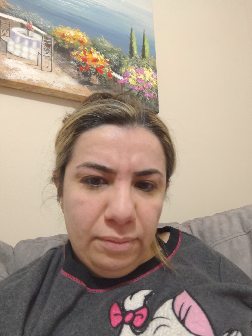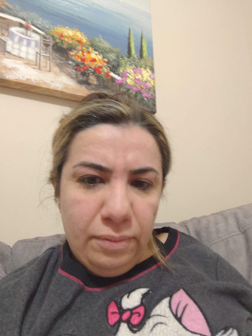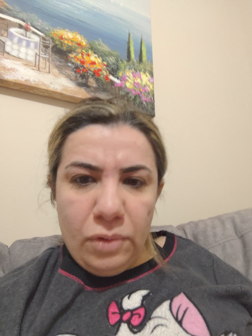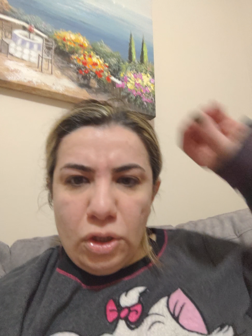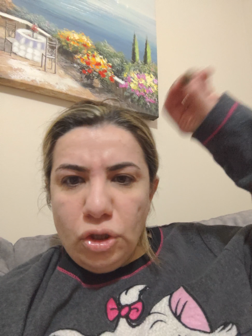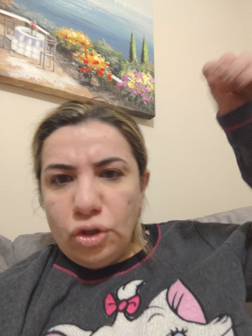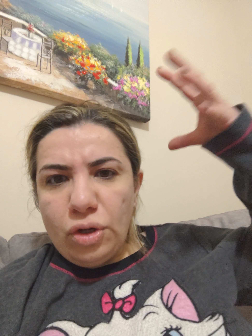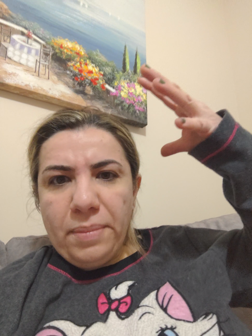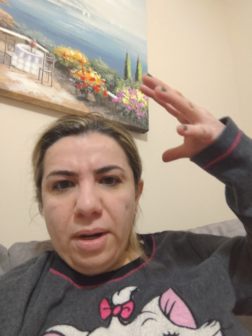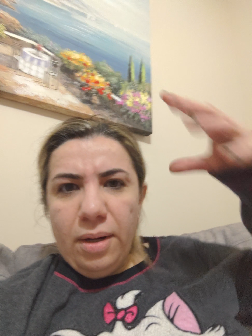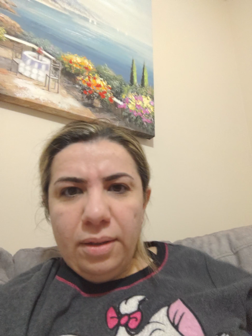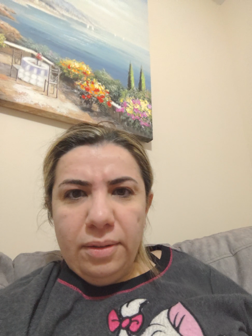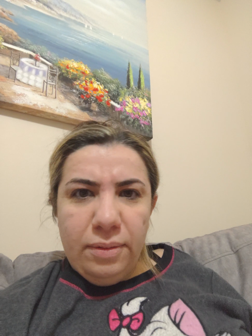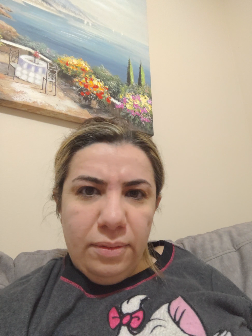sun